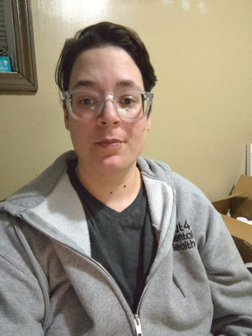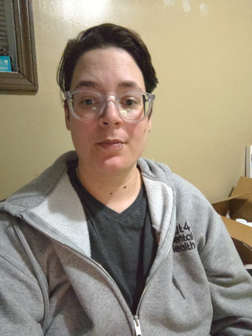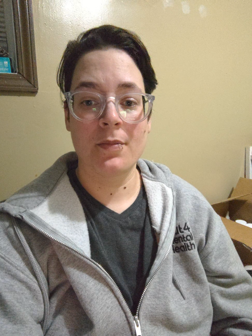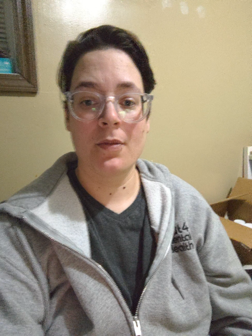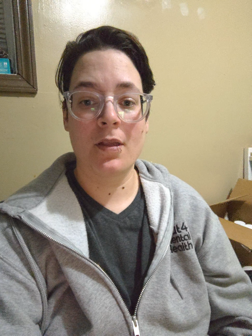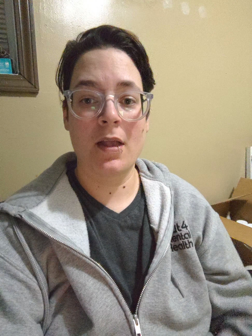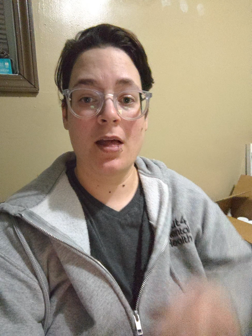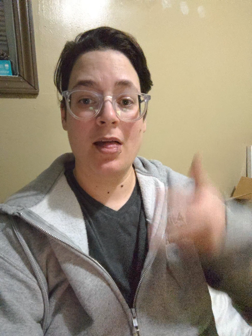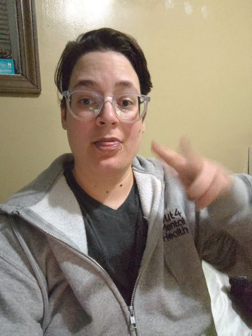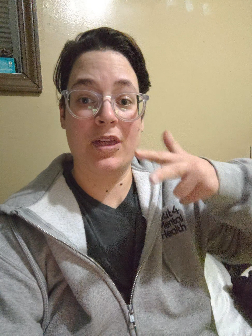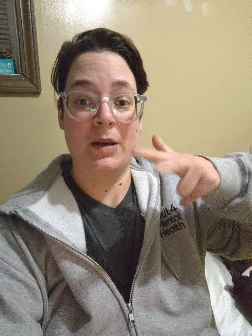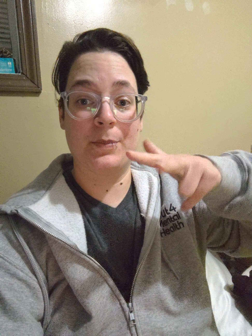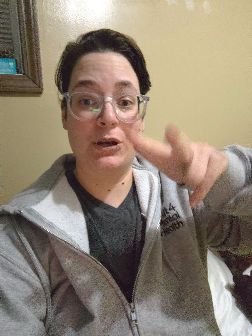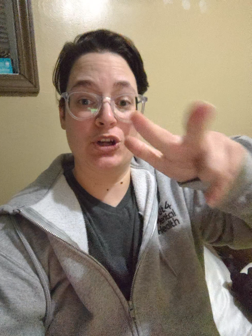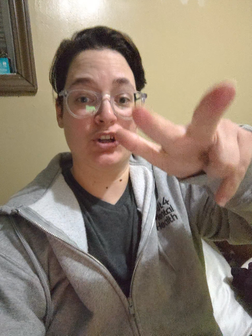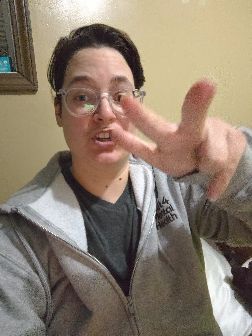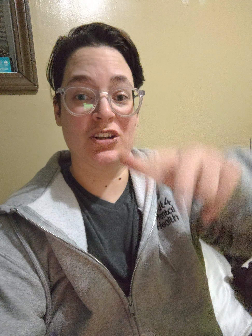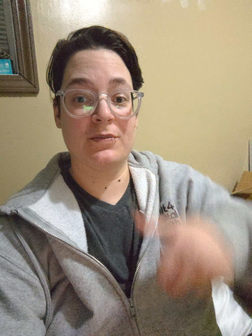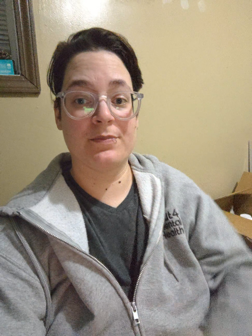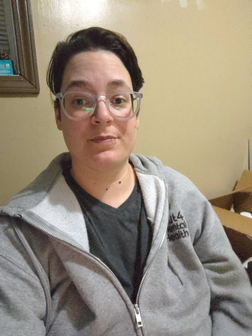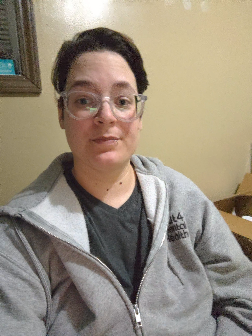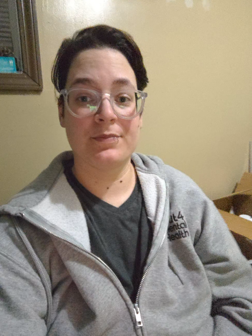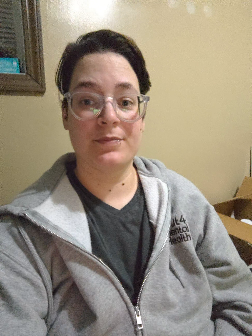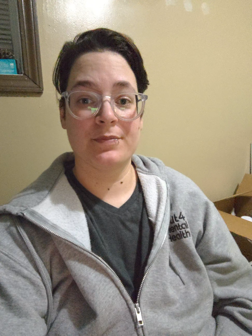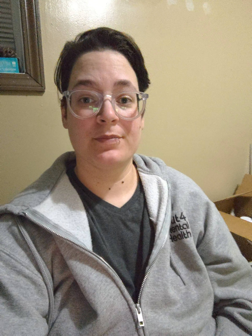helicopter